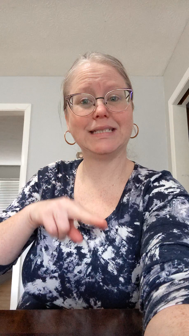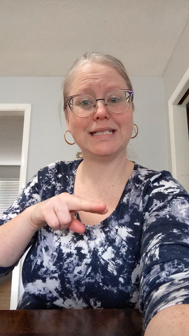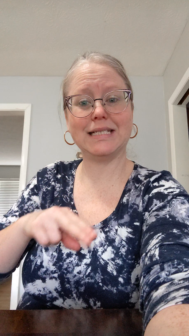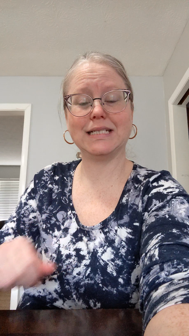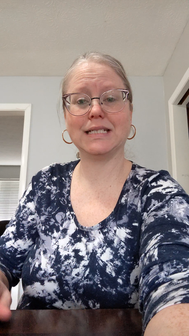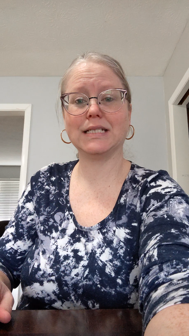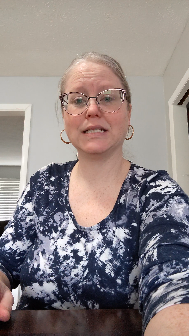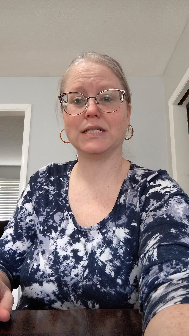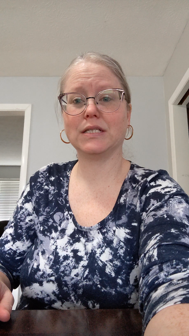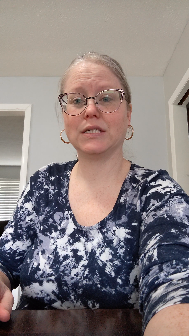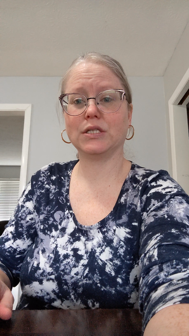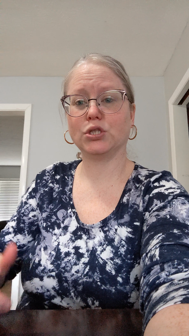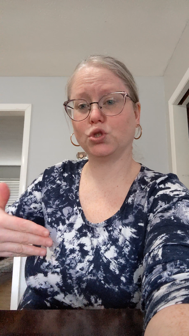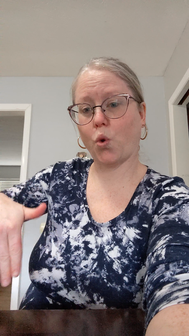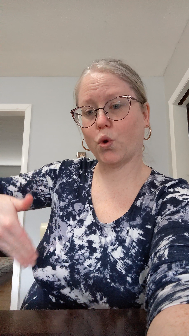shorts